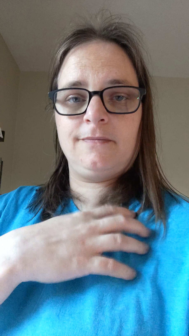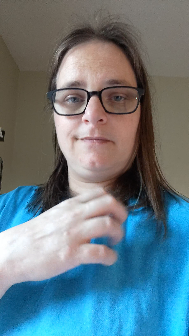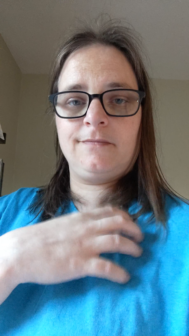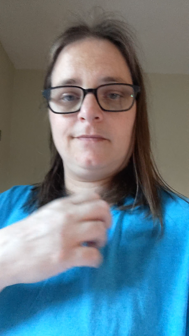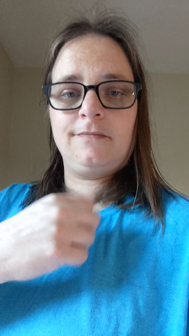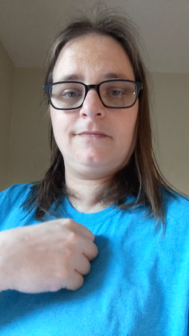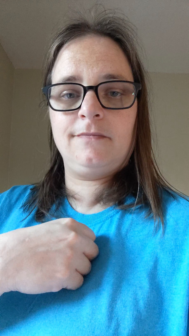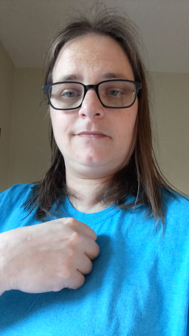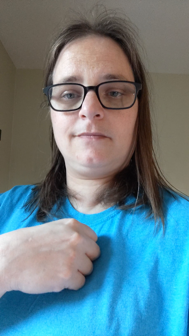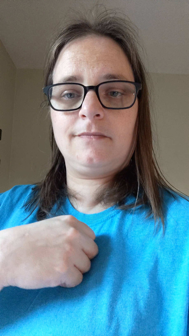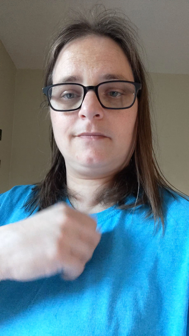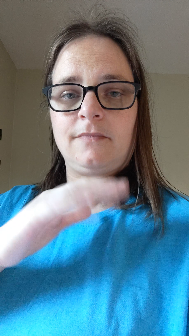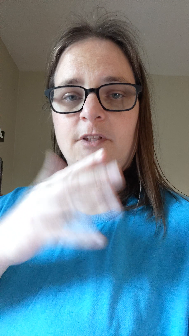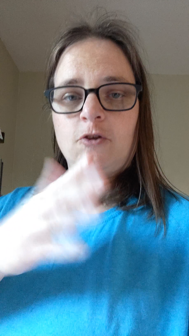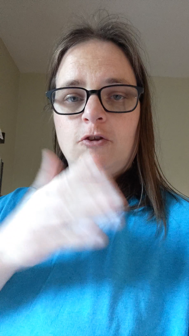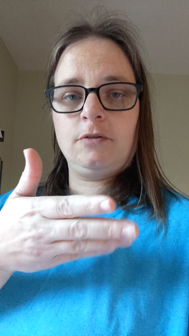cook